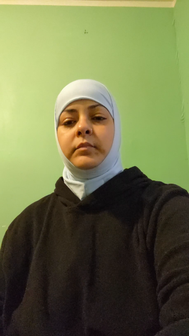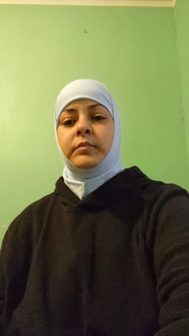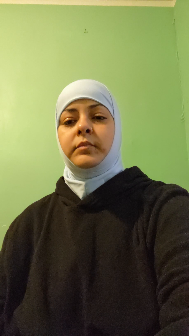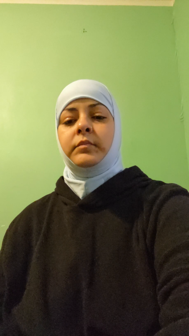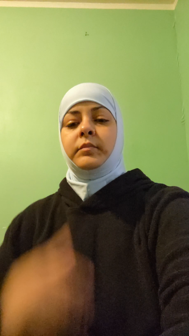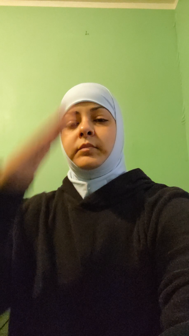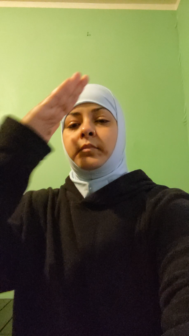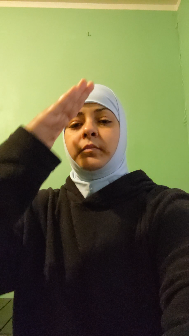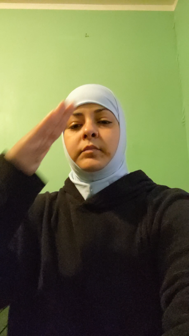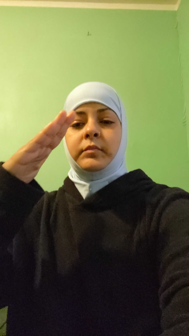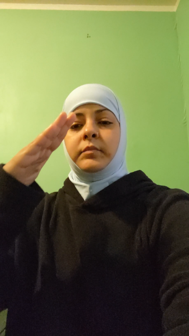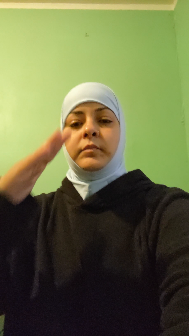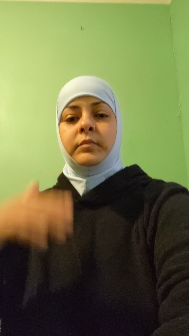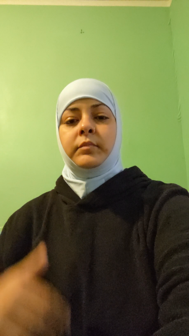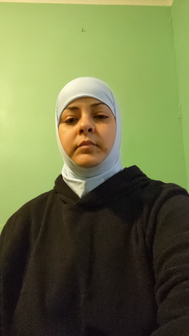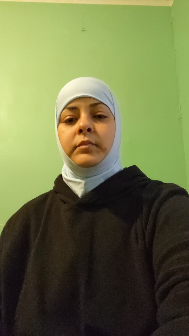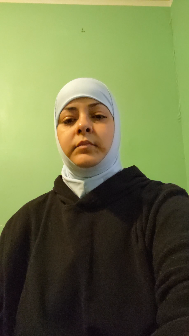roof